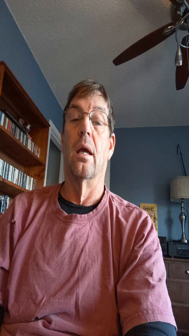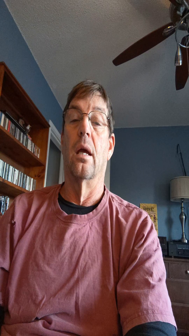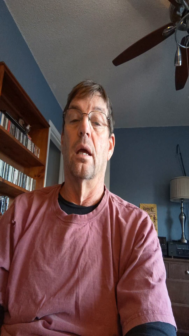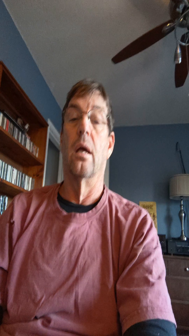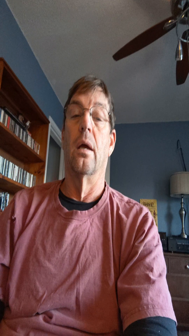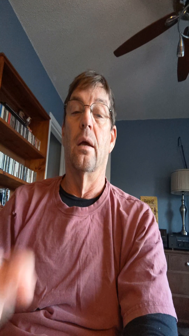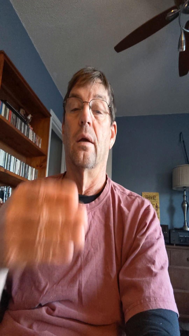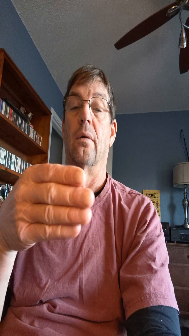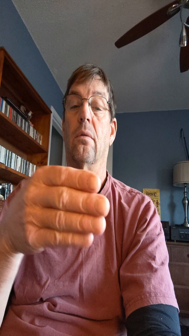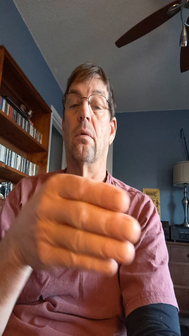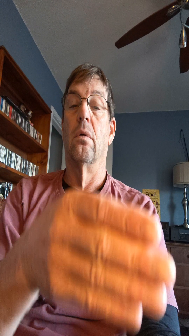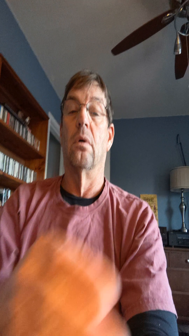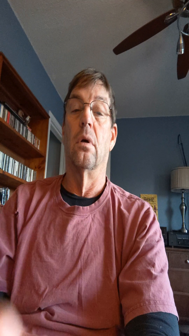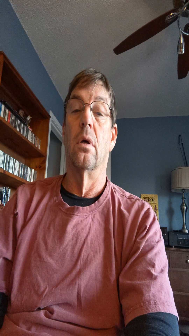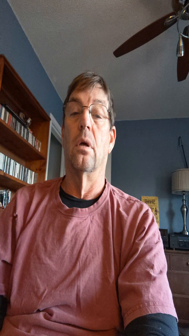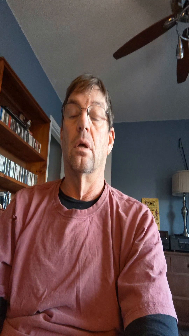fish